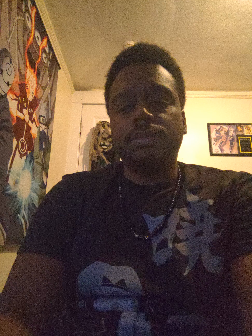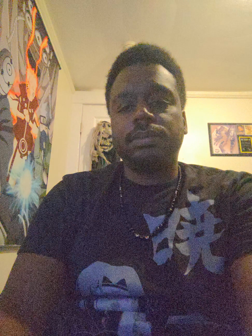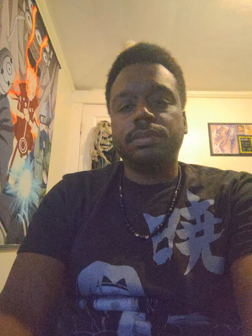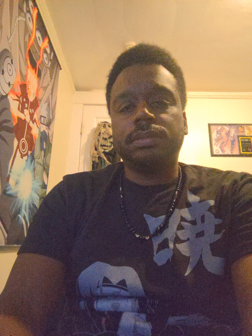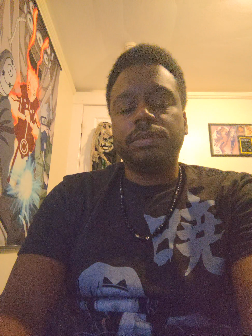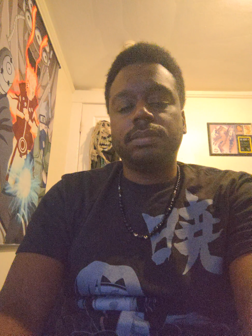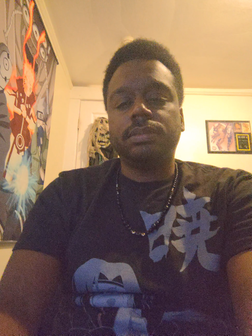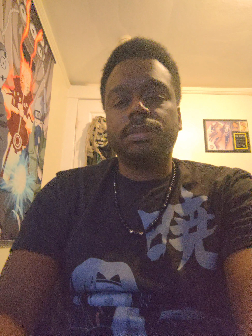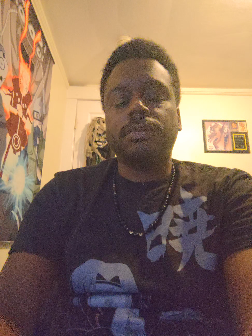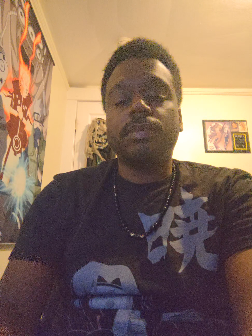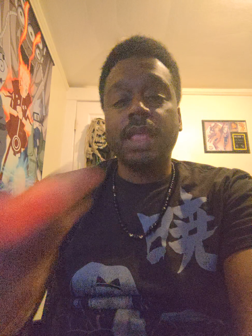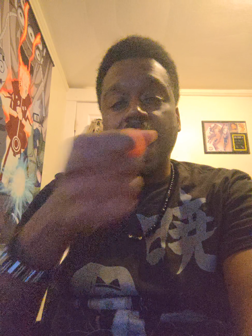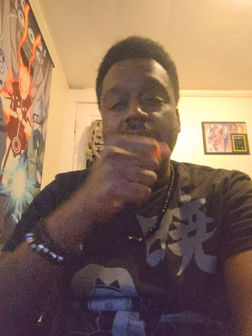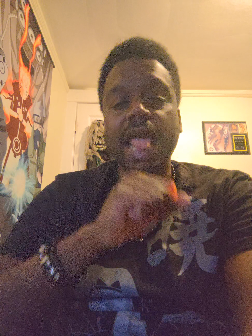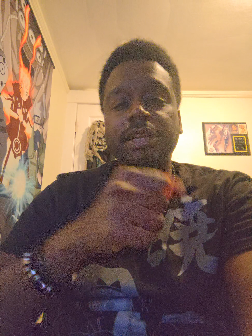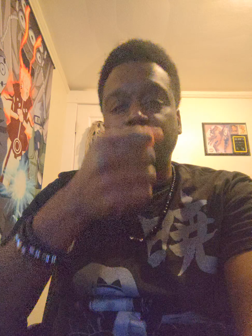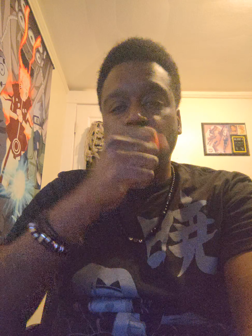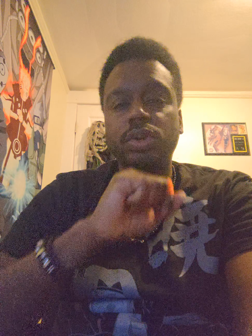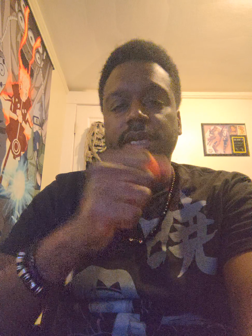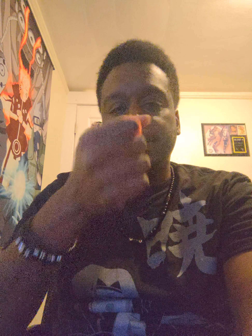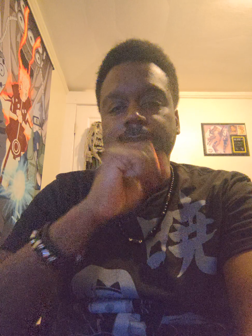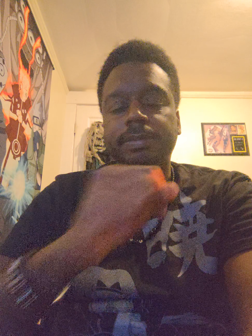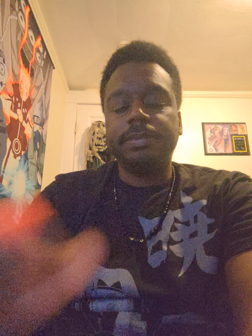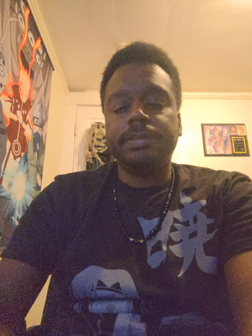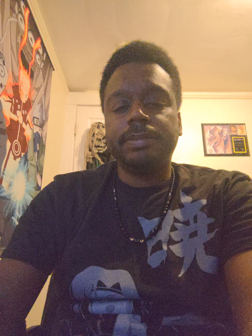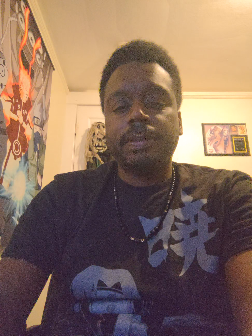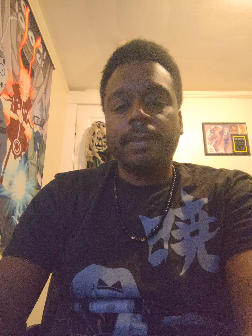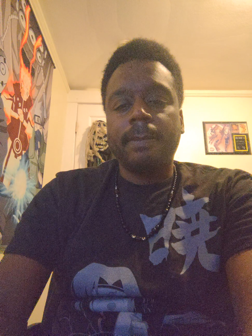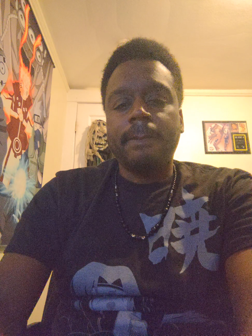ice cream